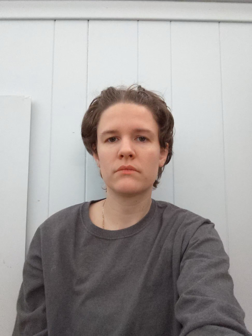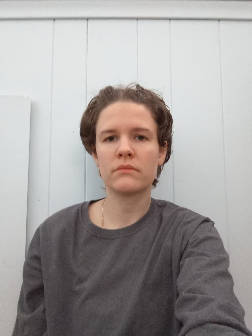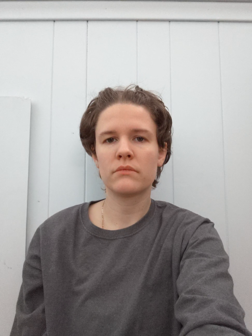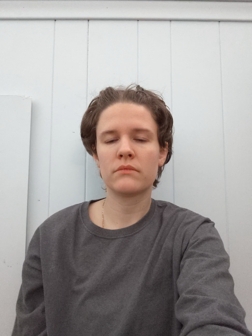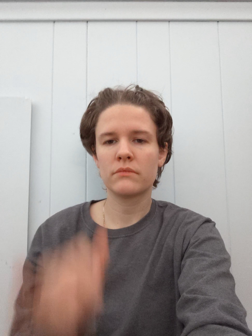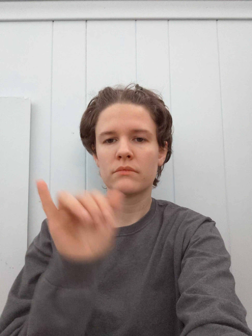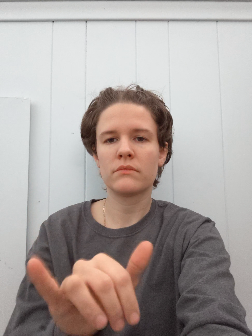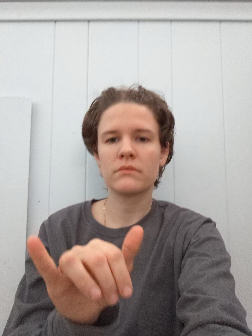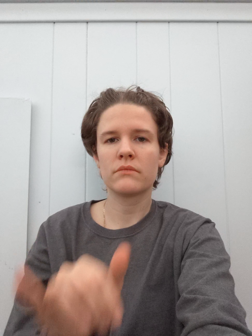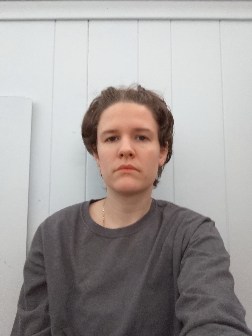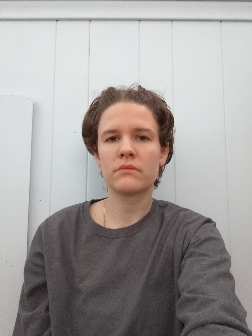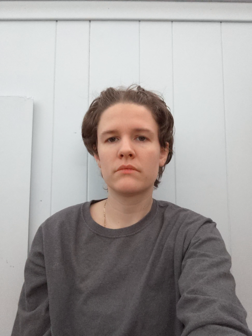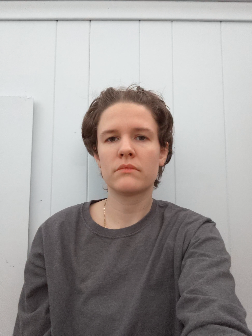stay